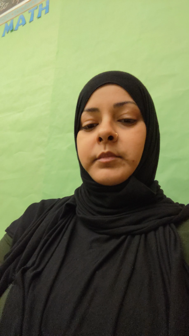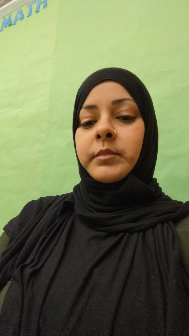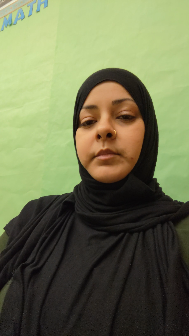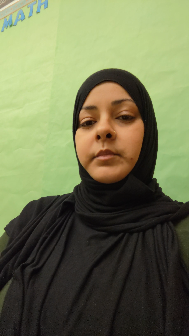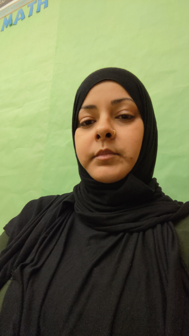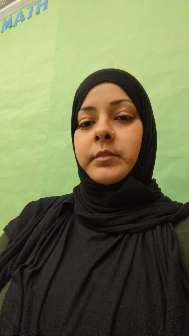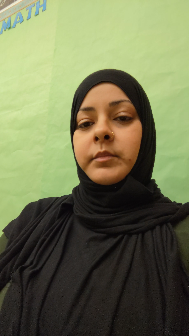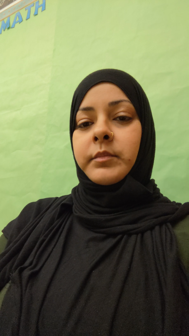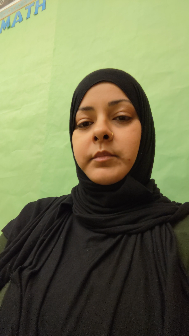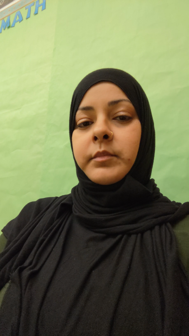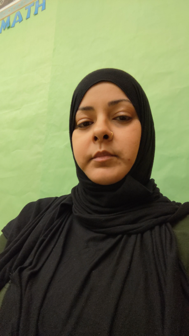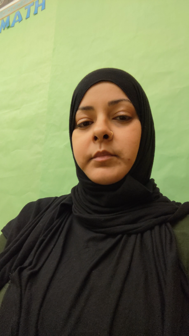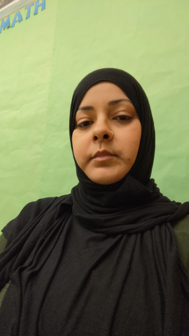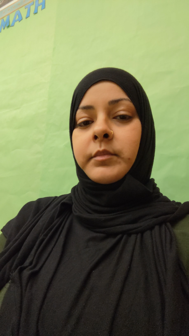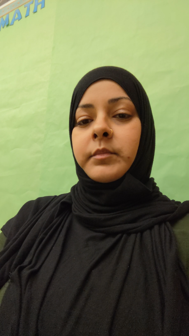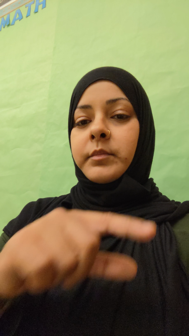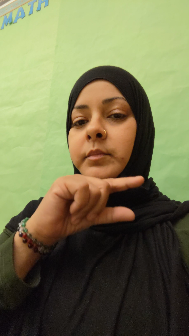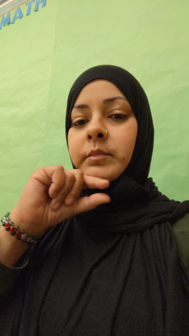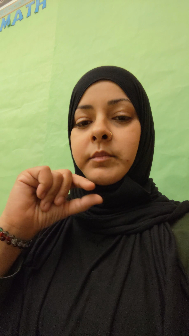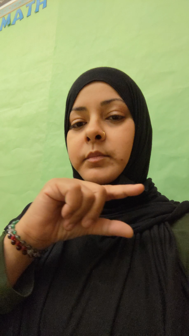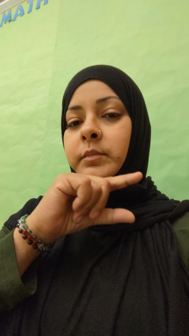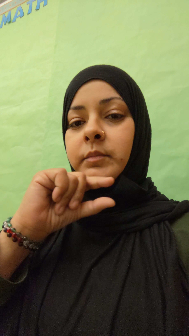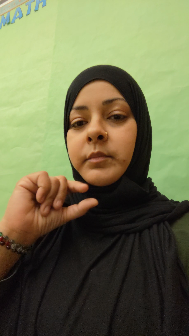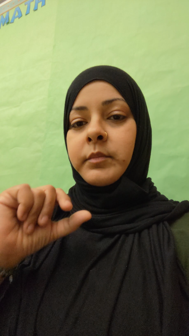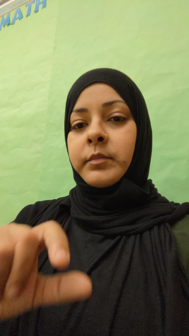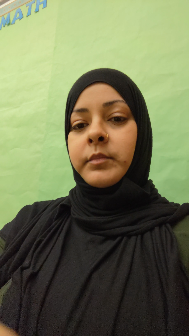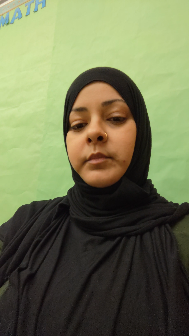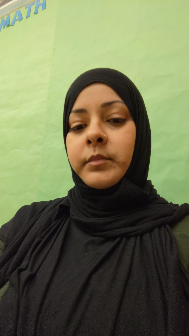glue